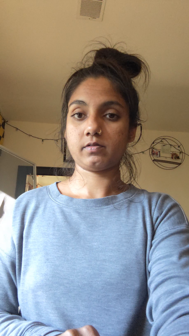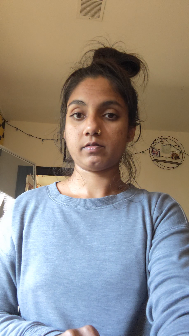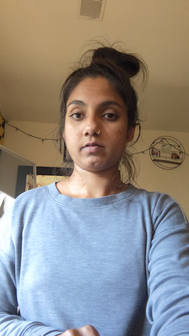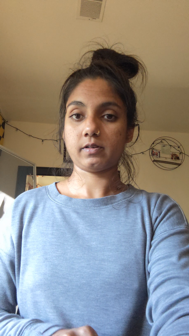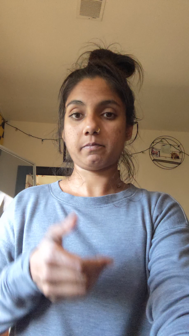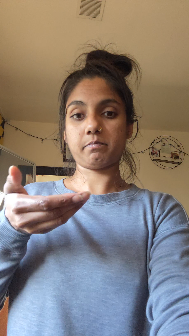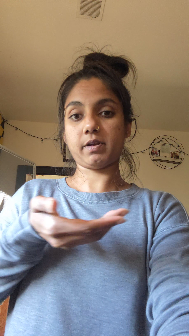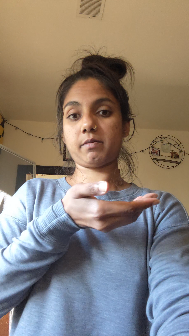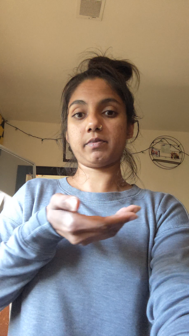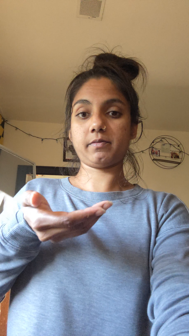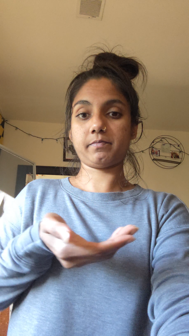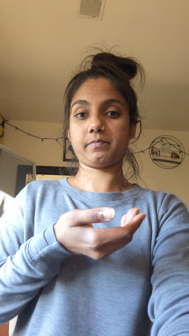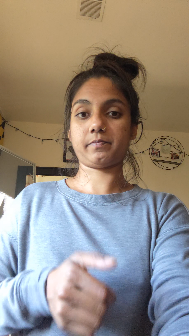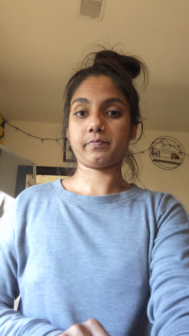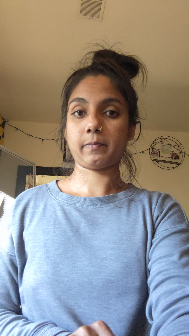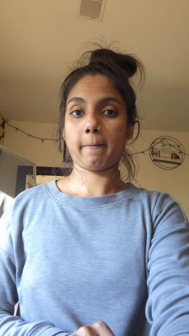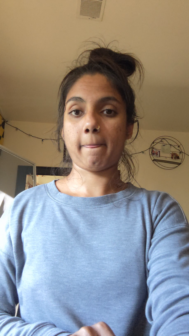baby